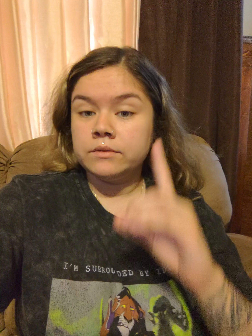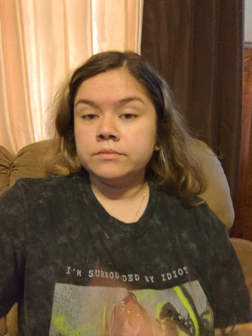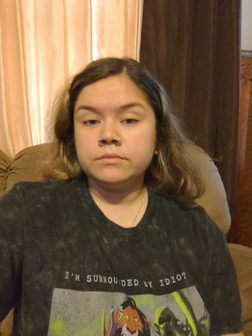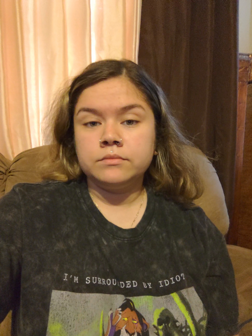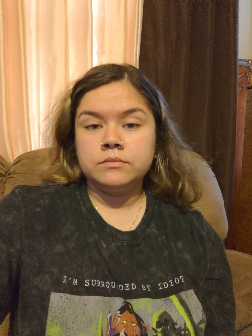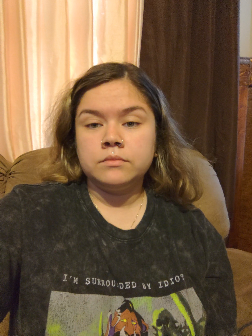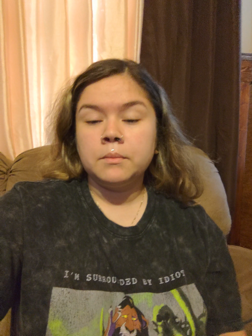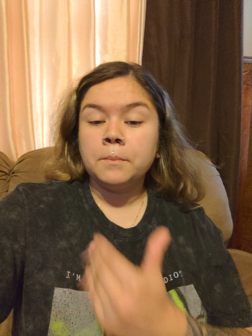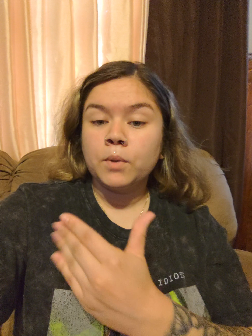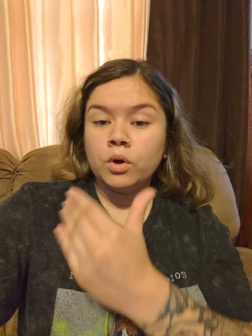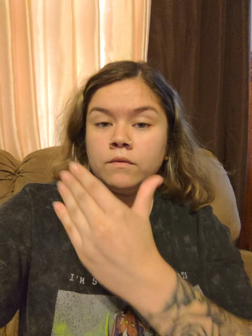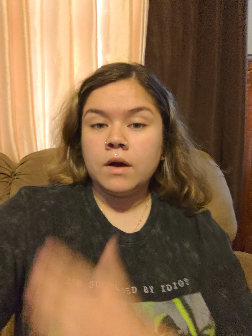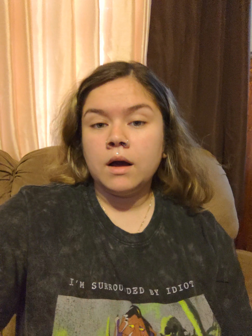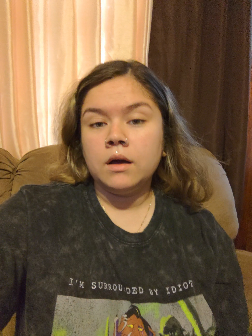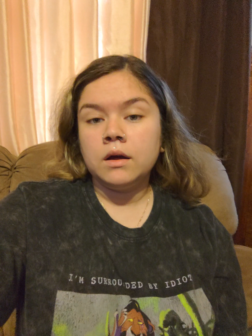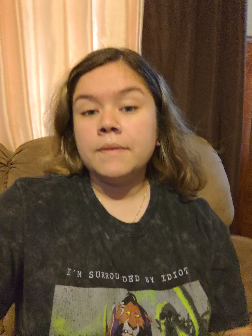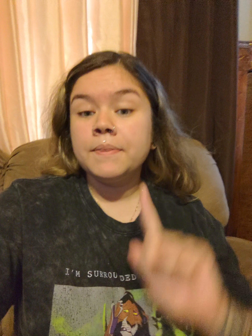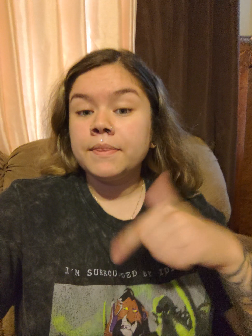butterfly